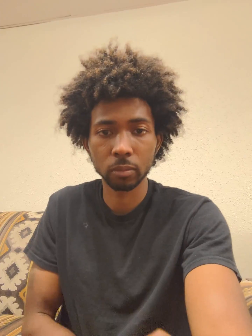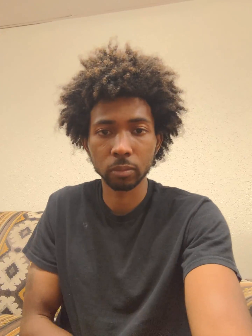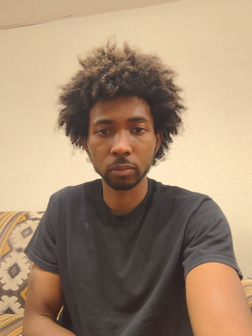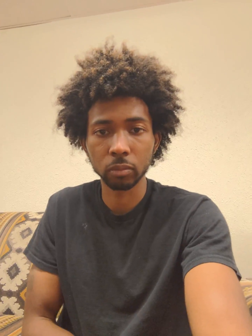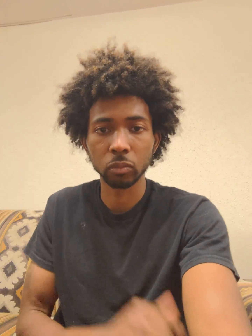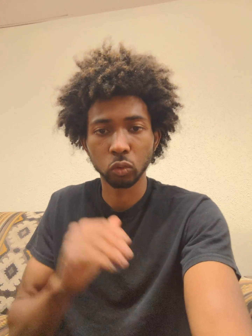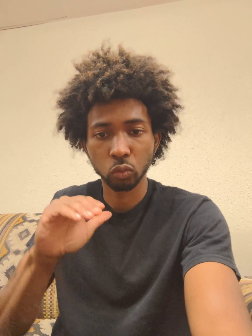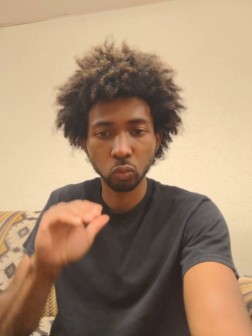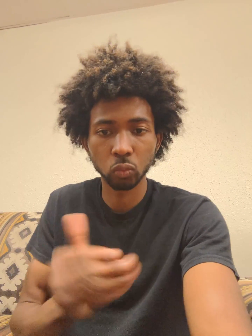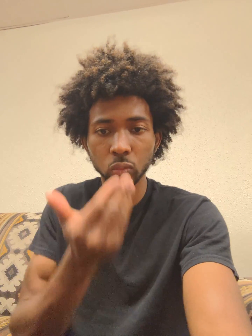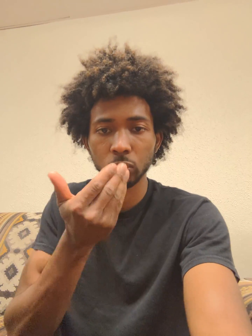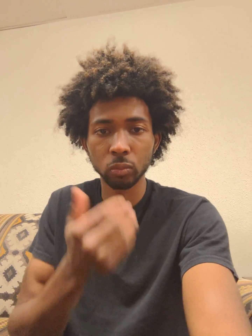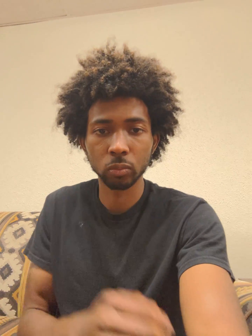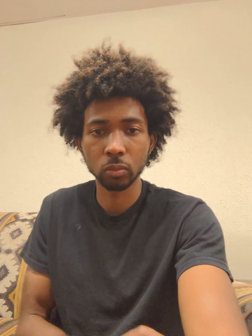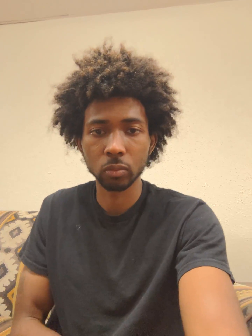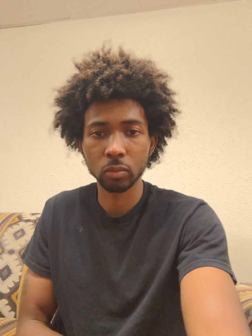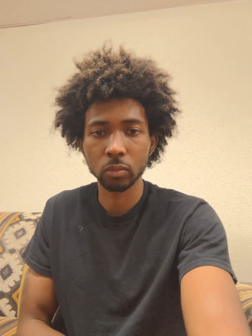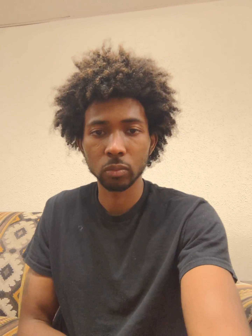new